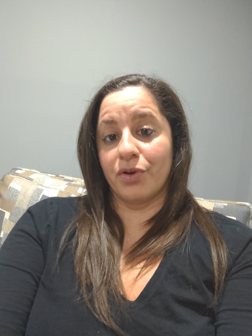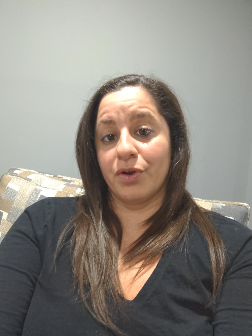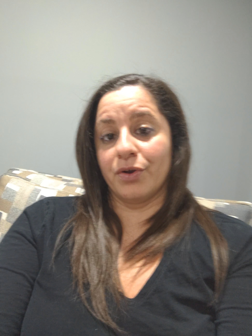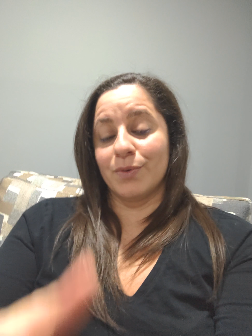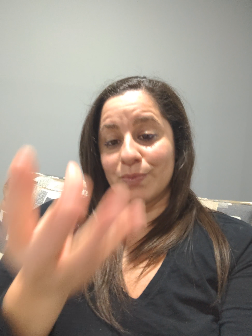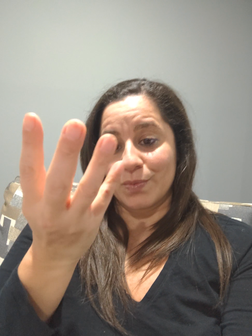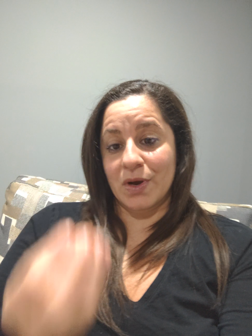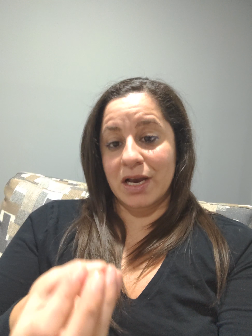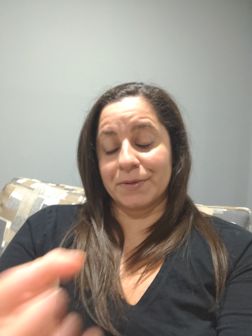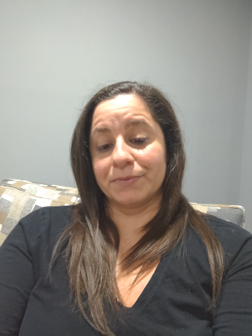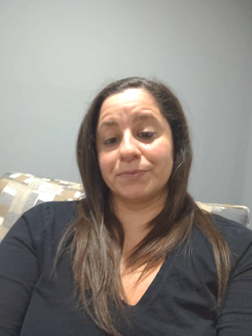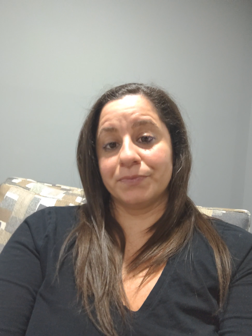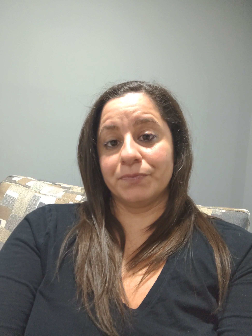wet